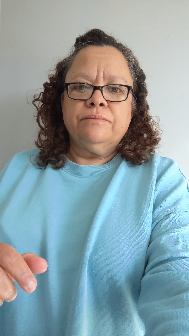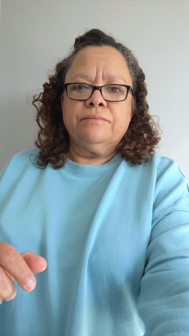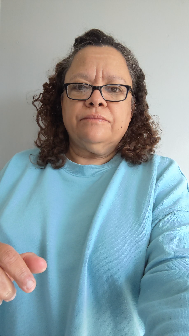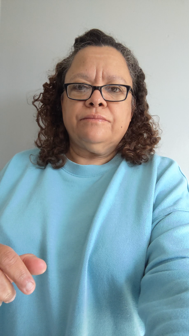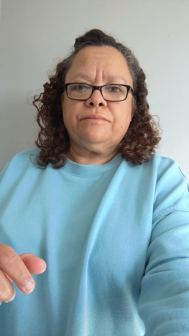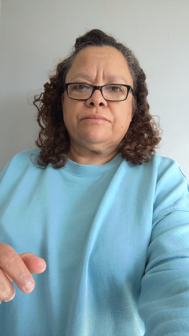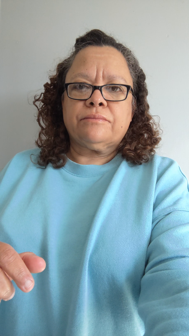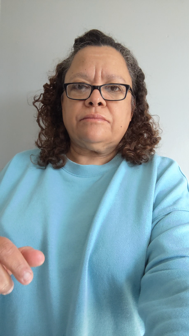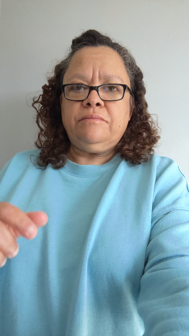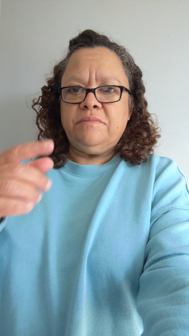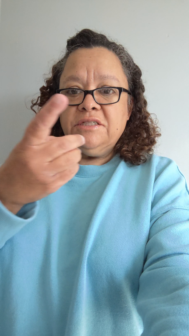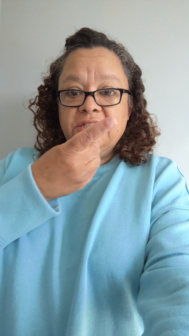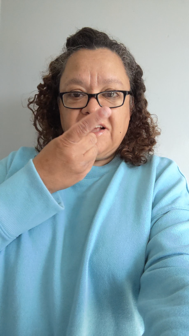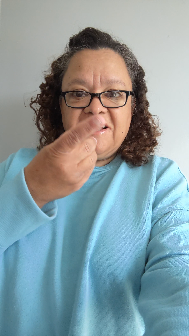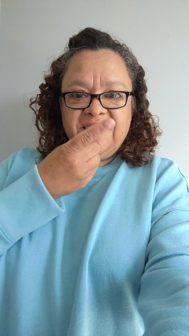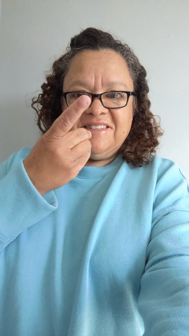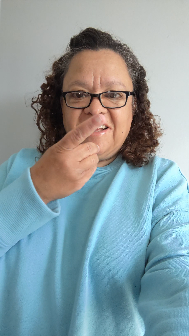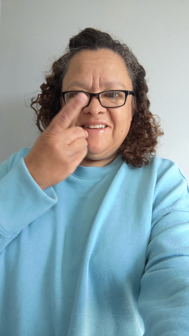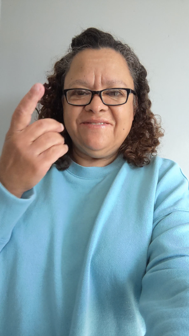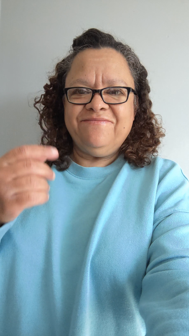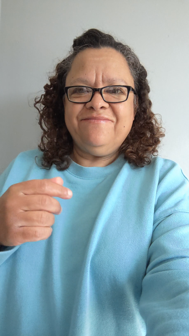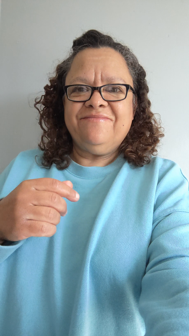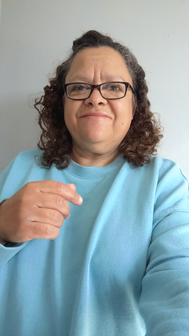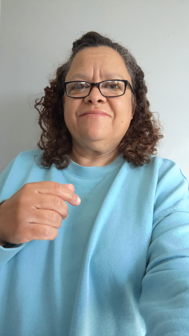dinner